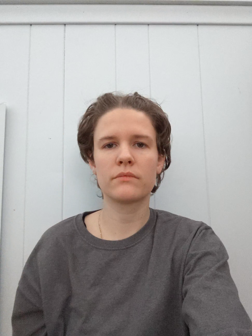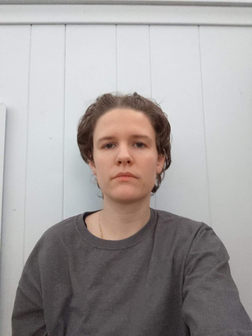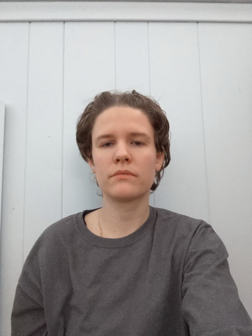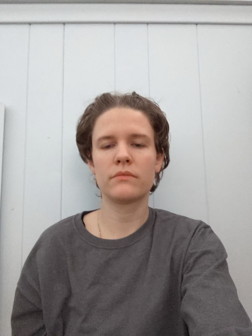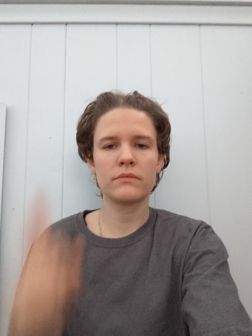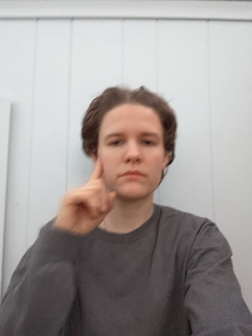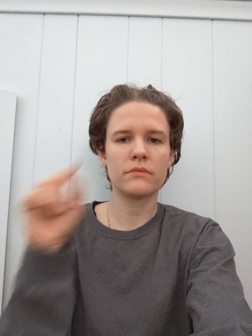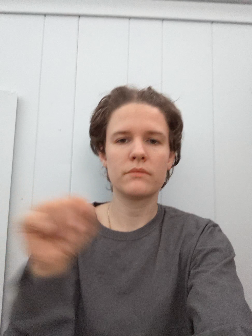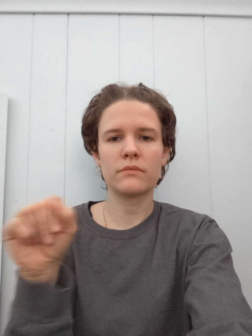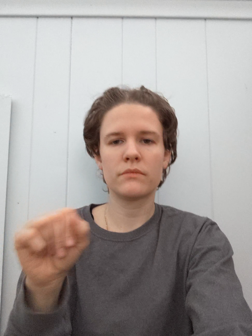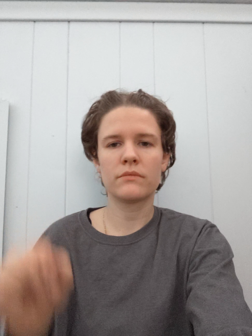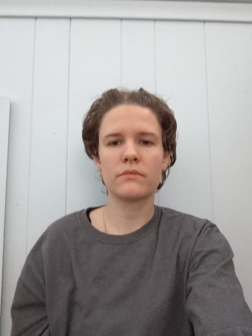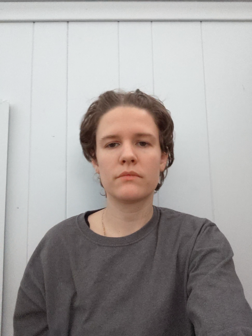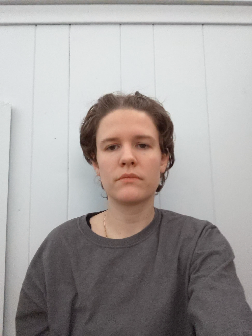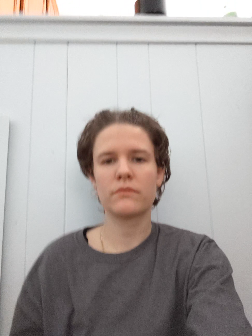loud